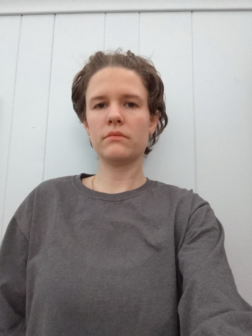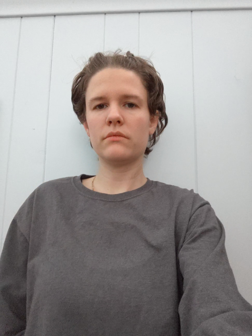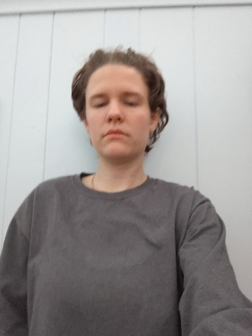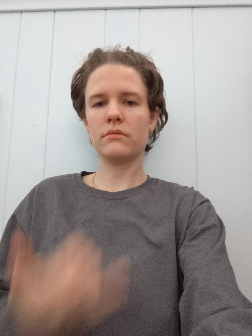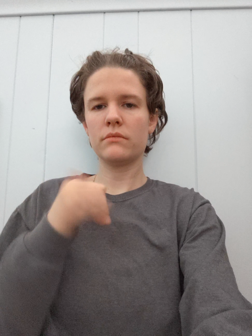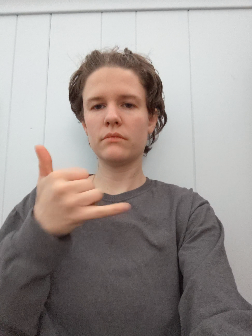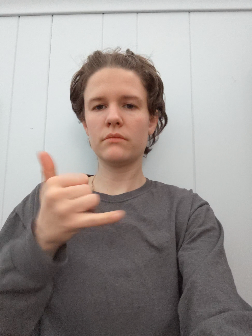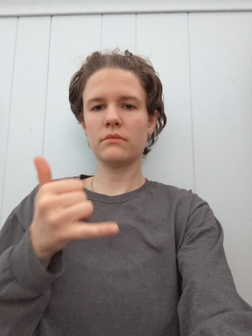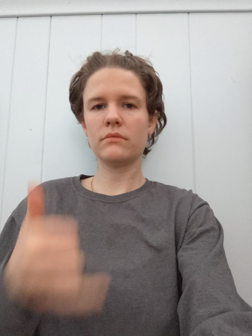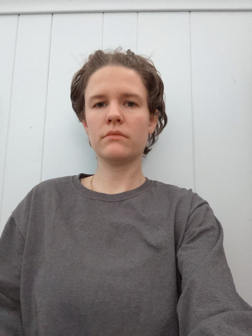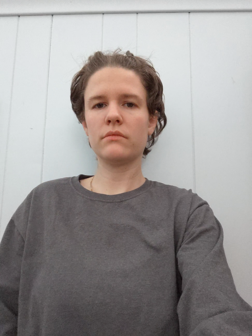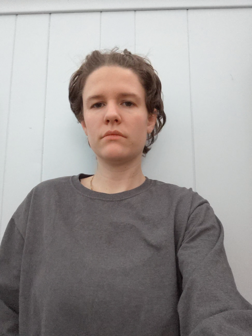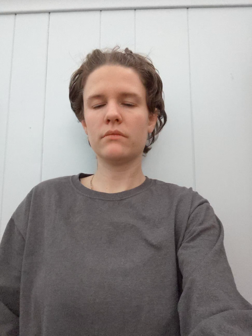yellow